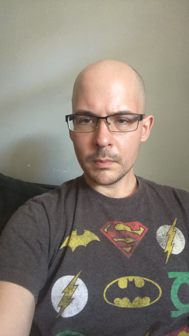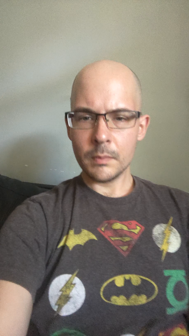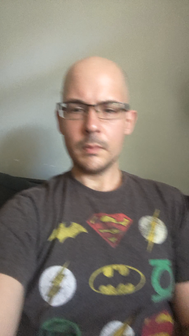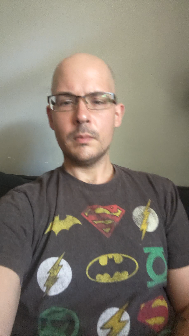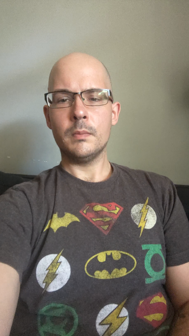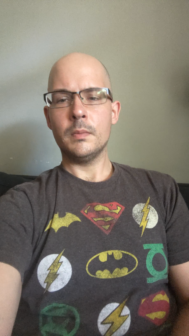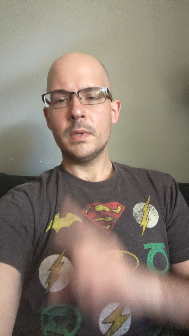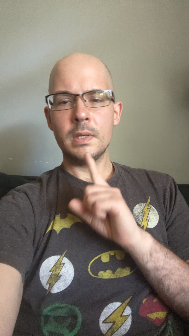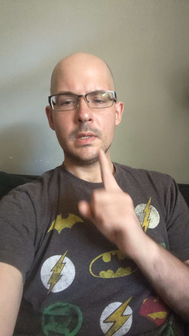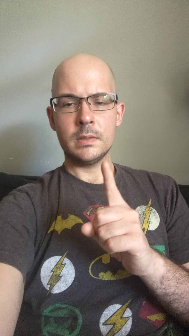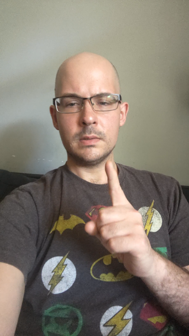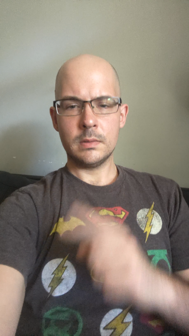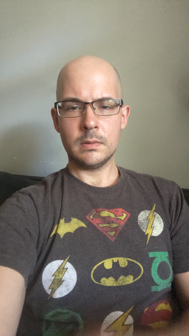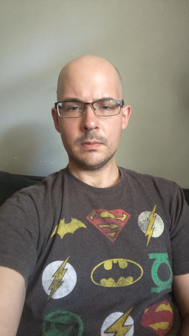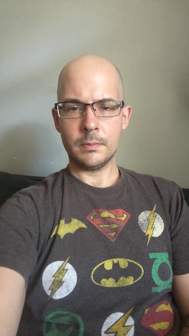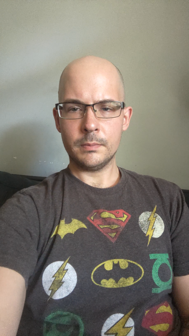is